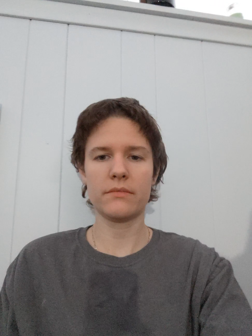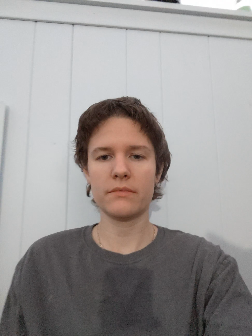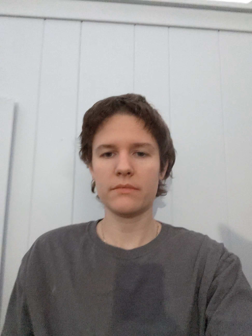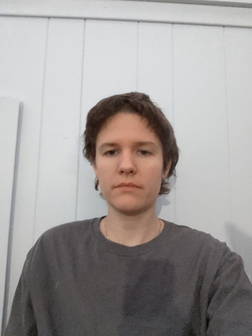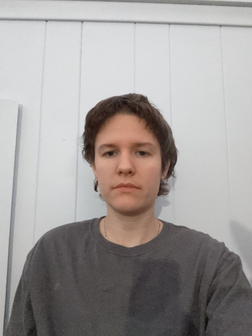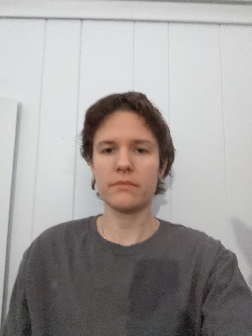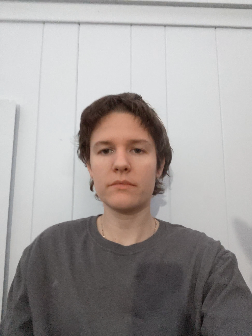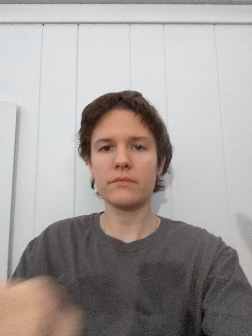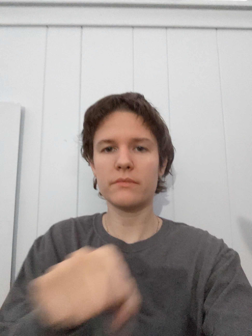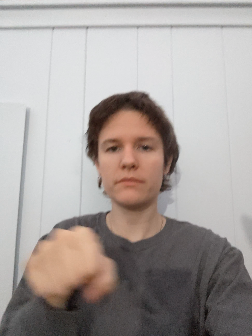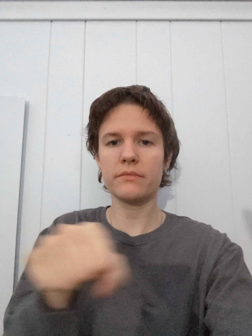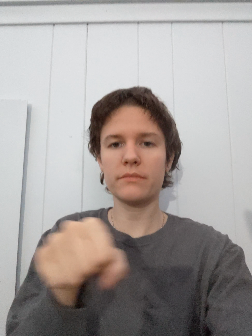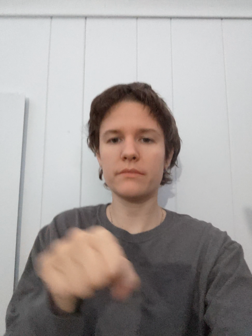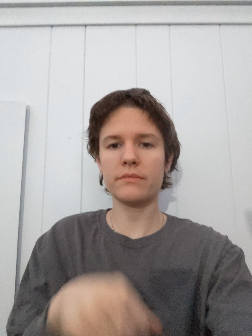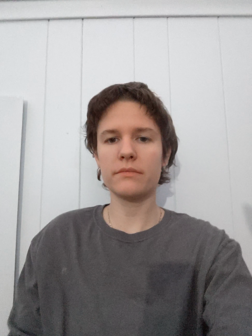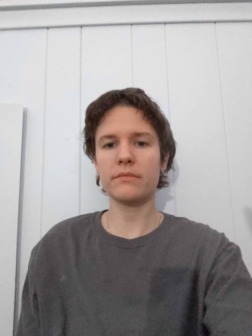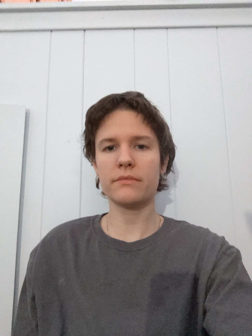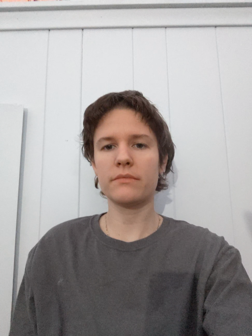shoe